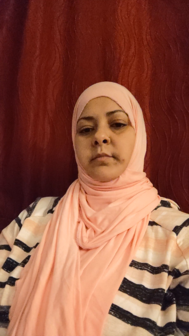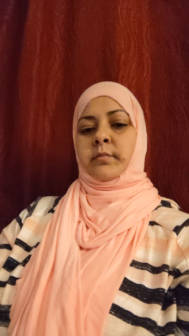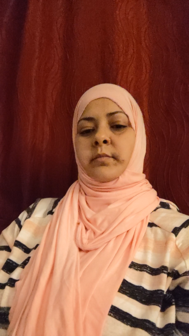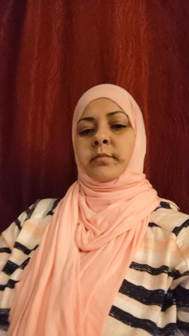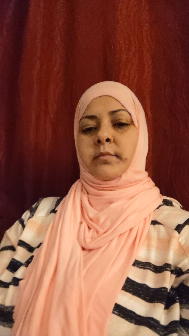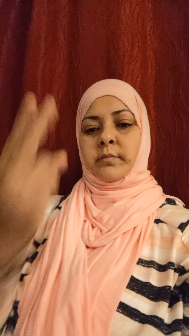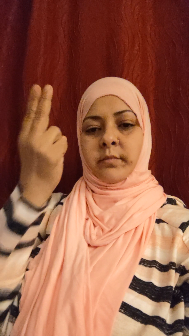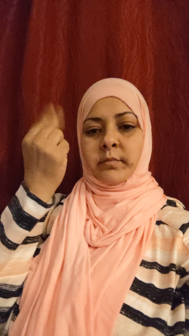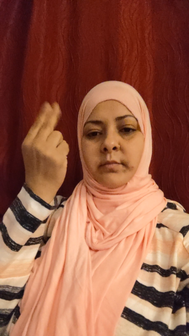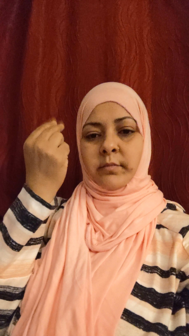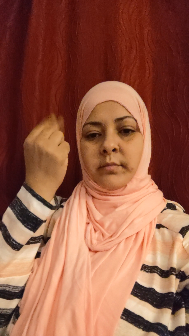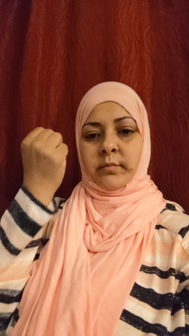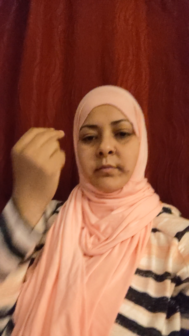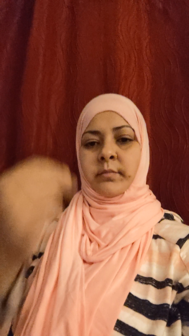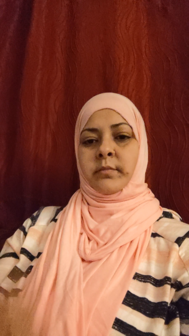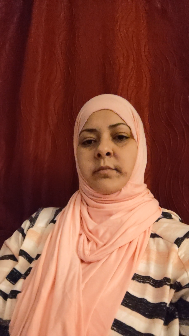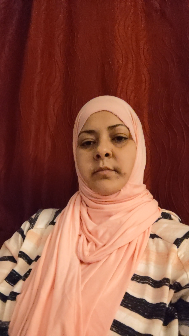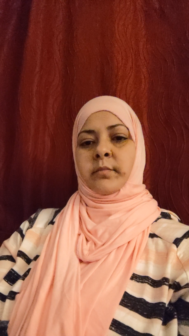bunny